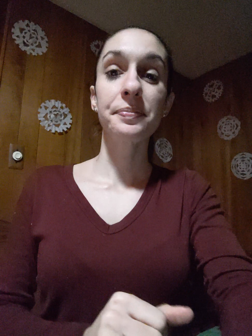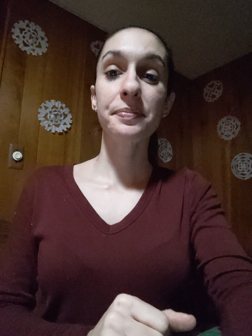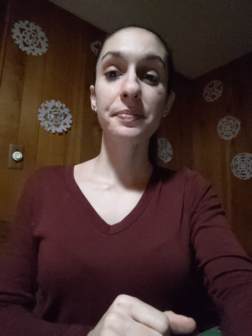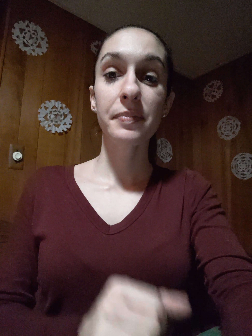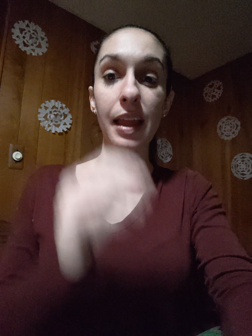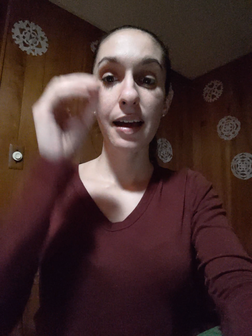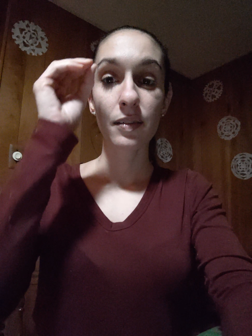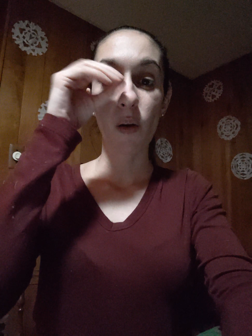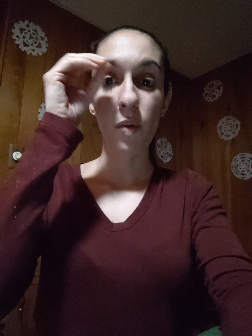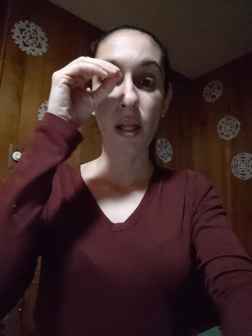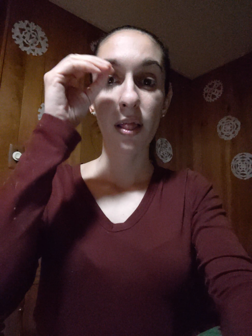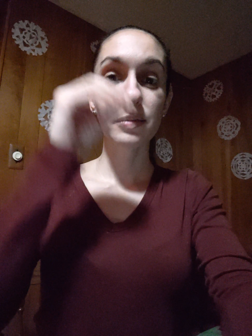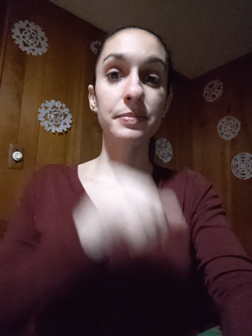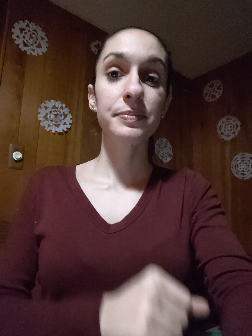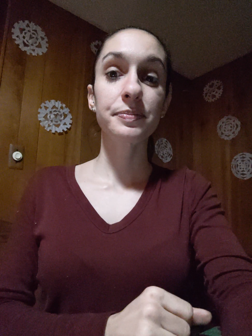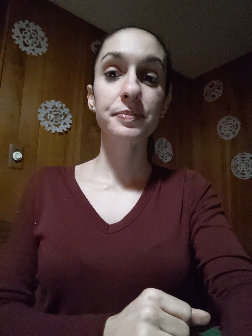owl